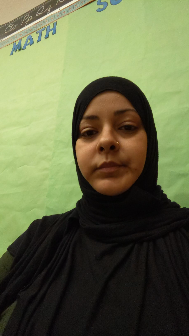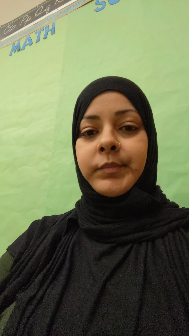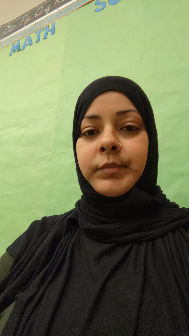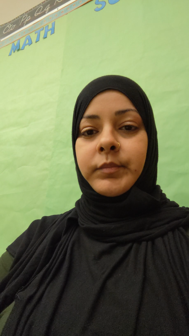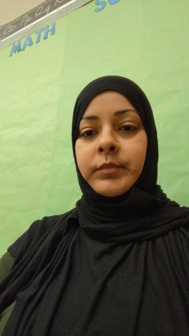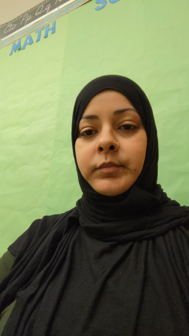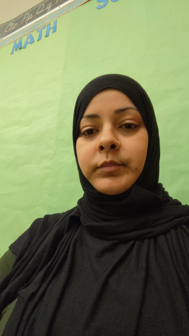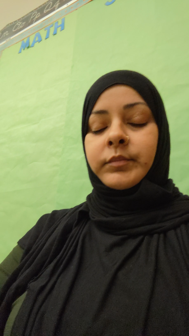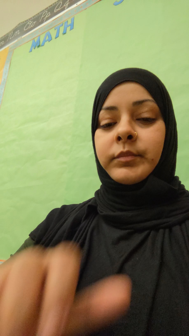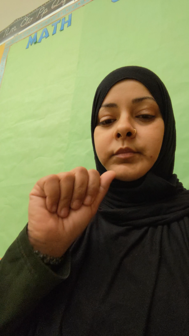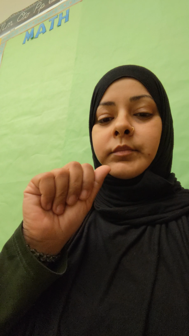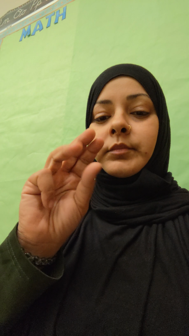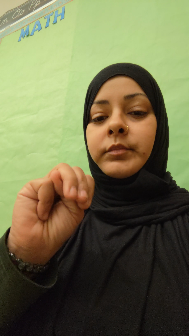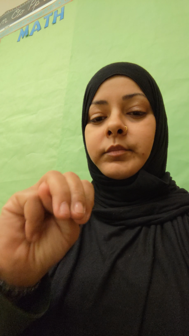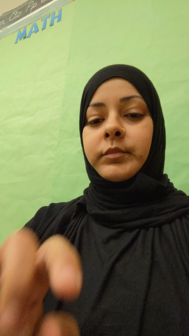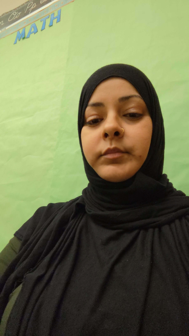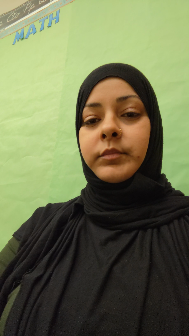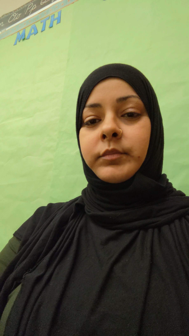am